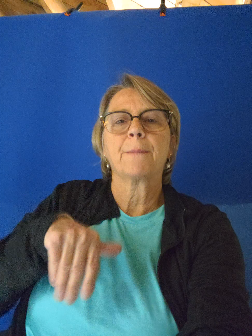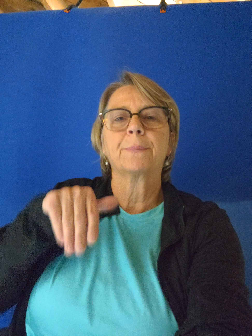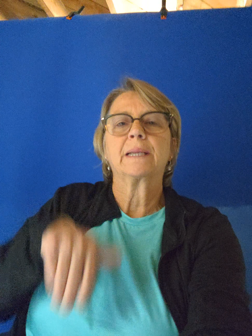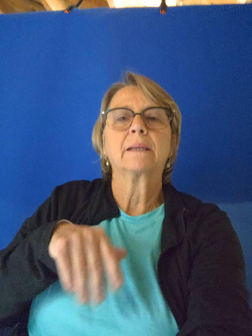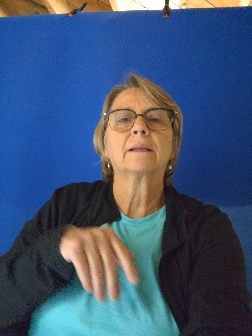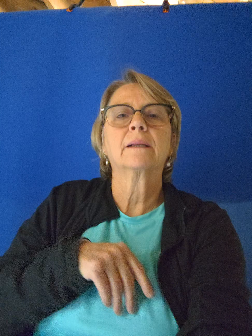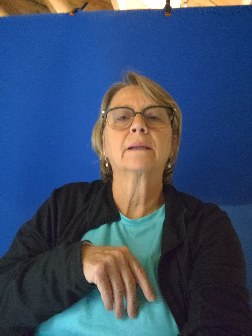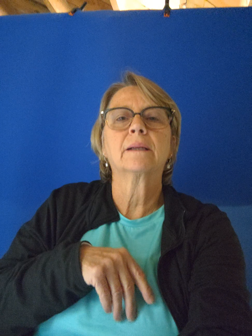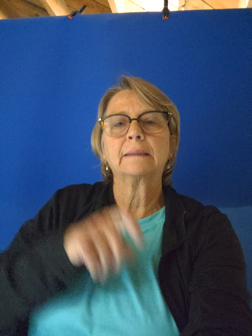puppy